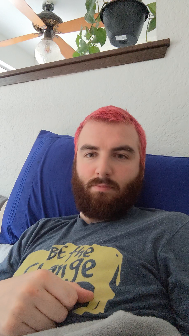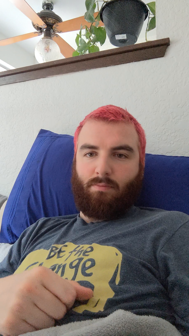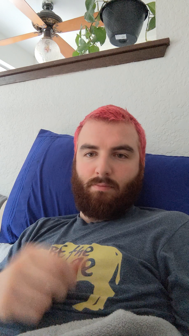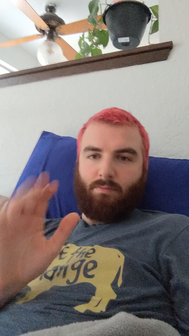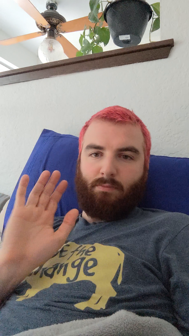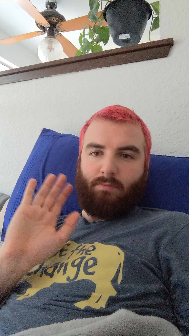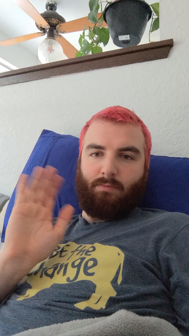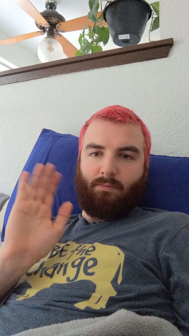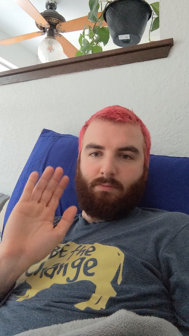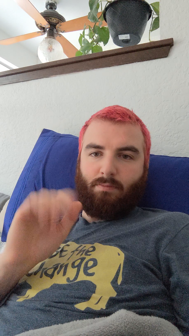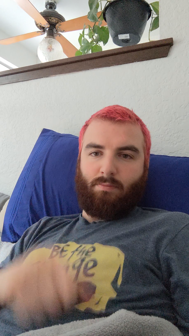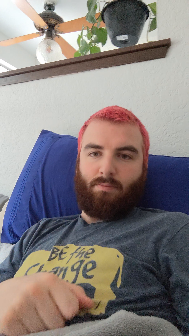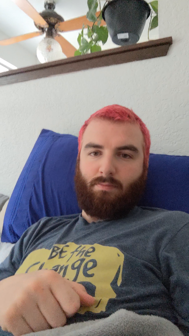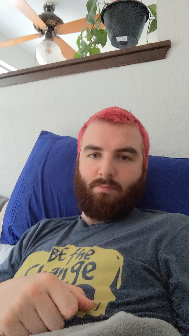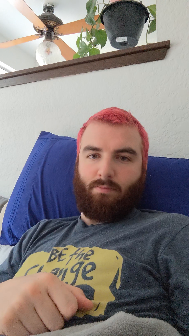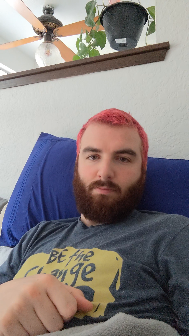hi